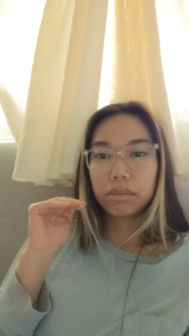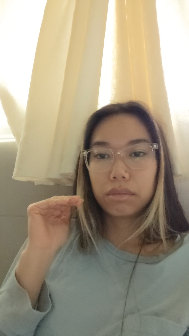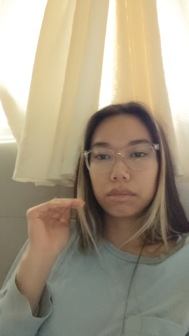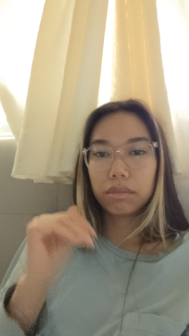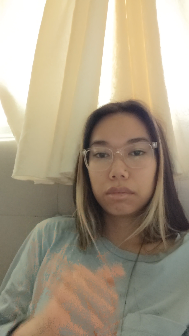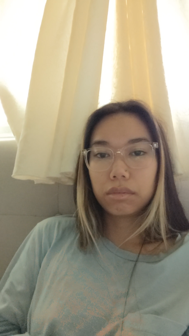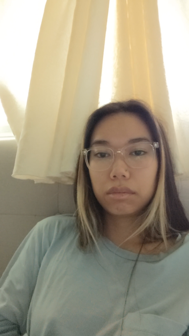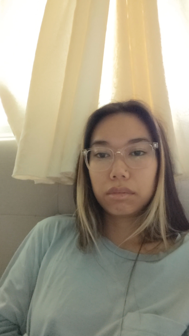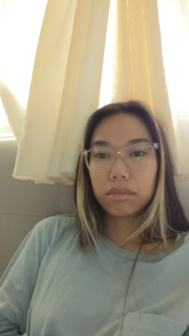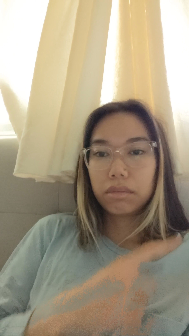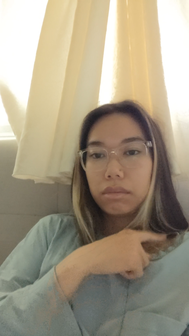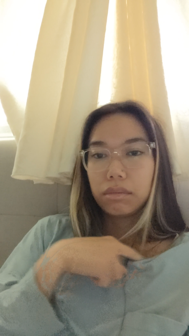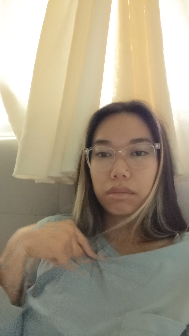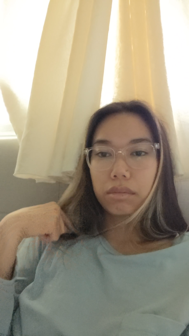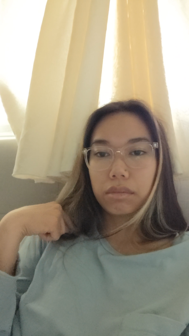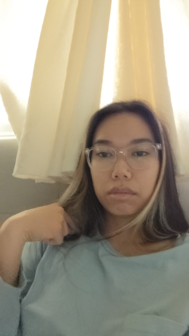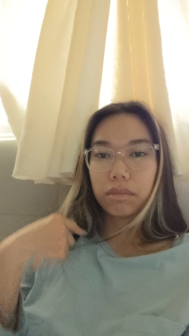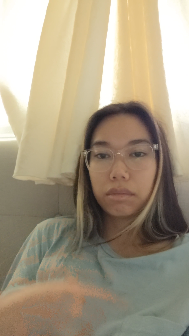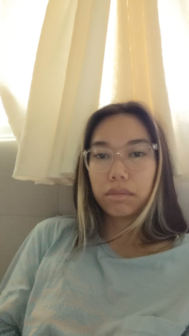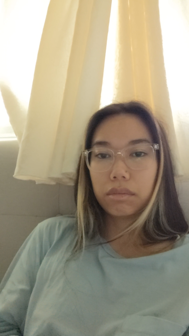necklace